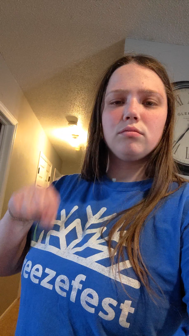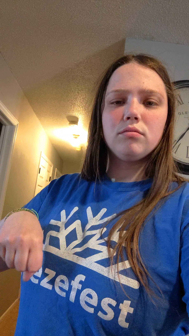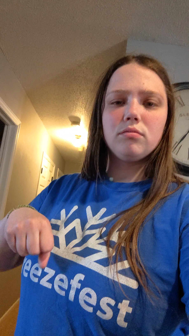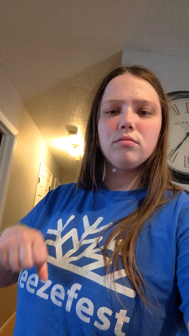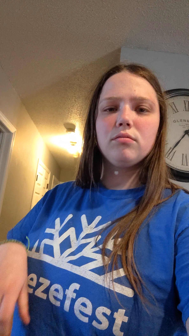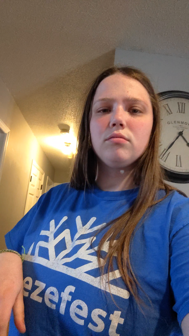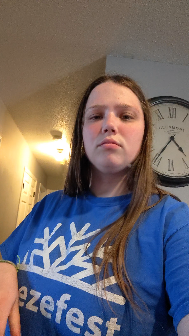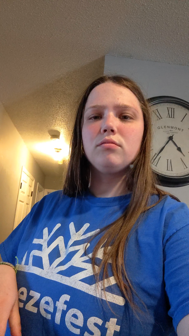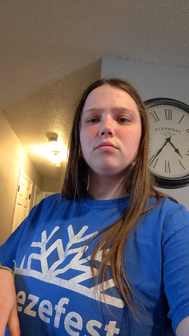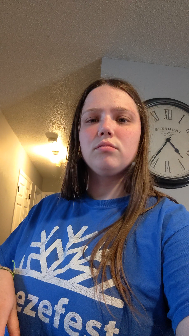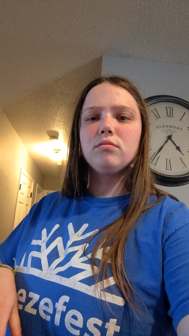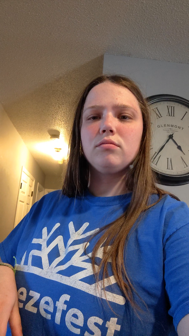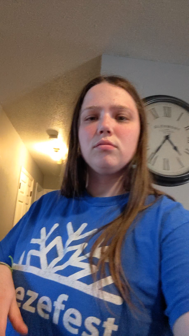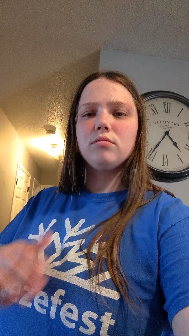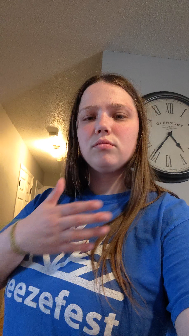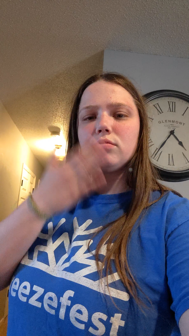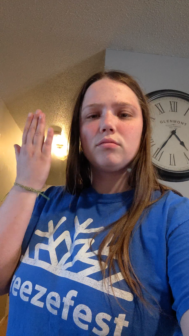all gone